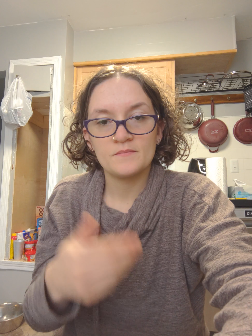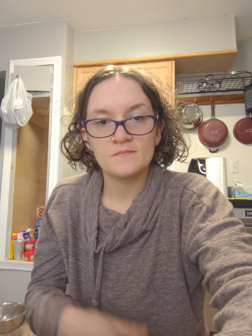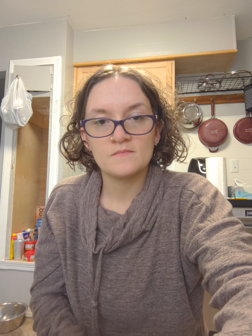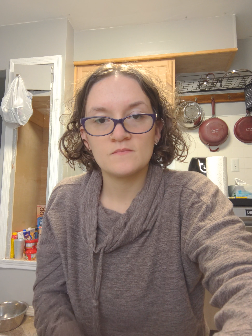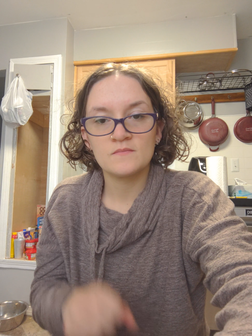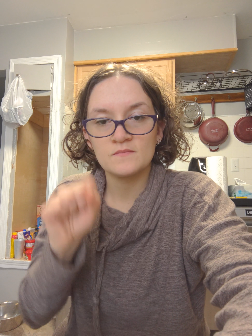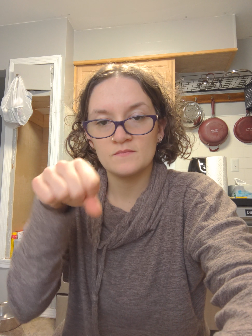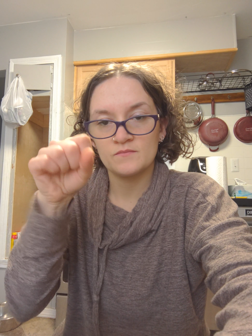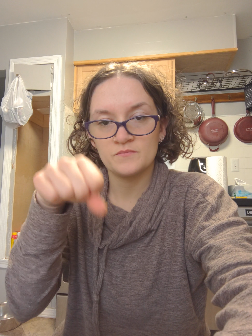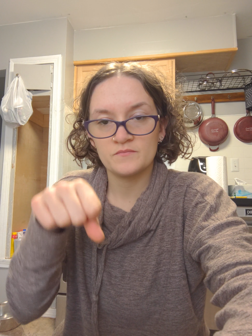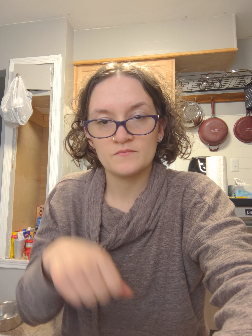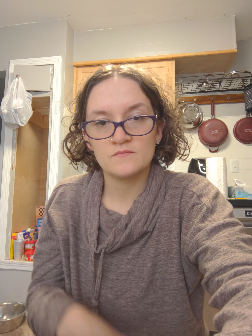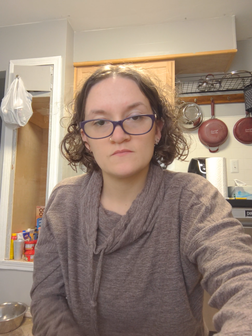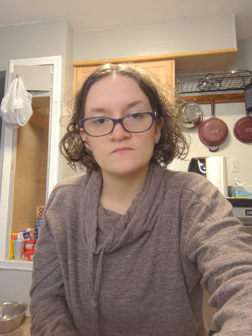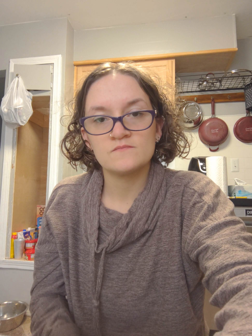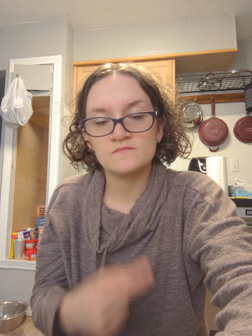yes